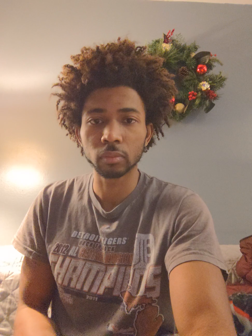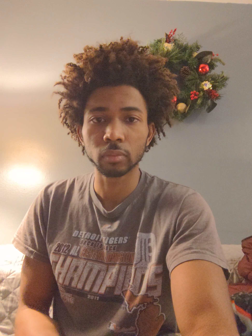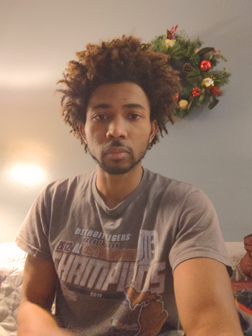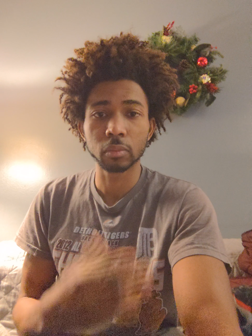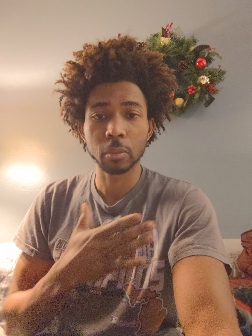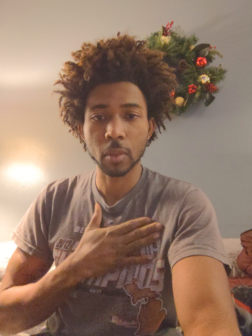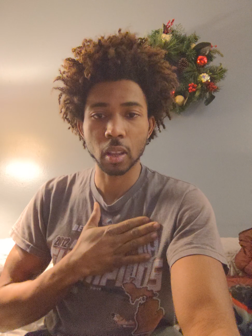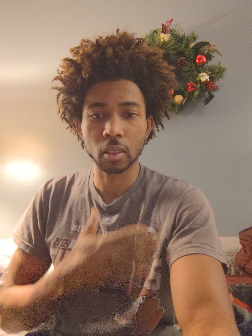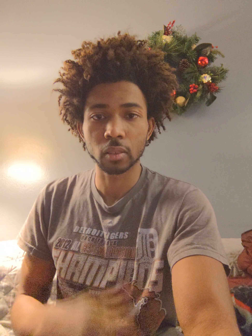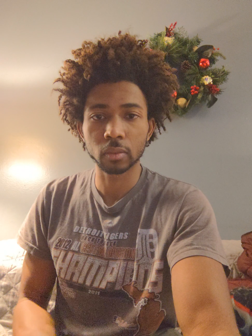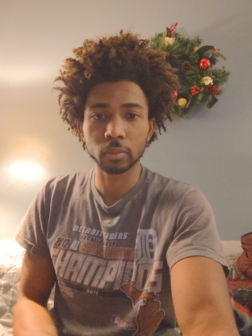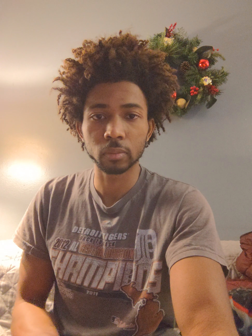my